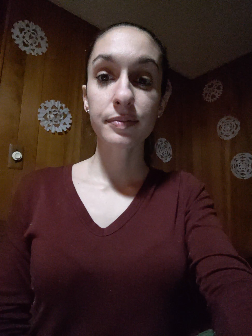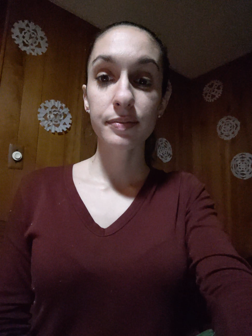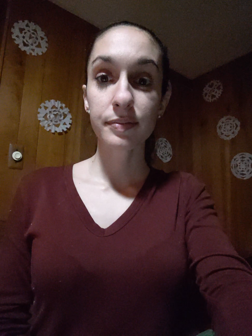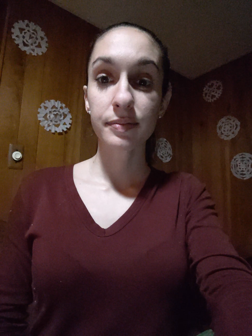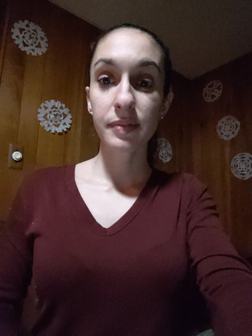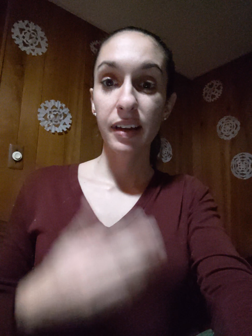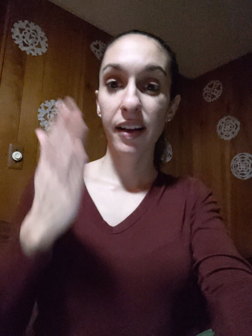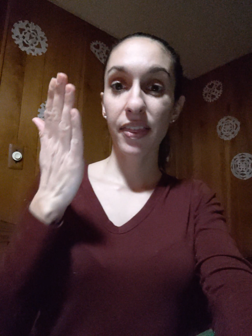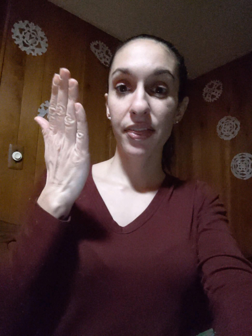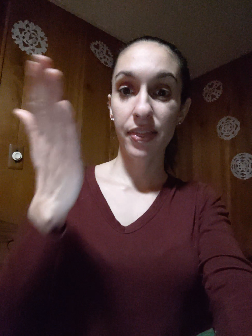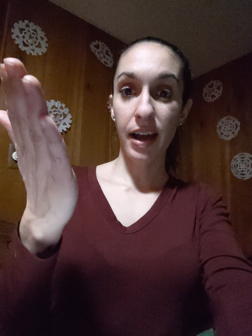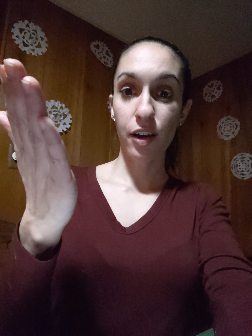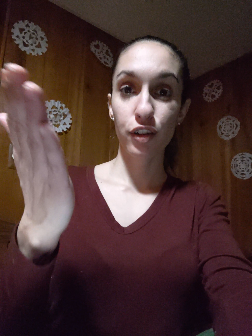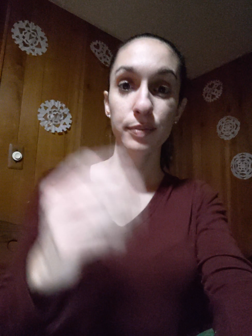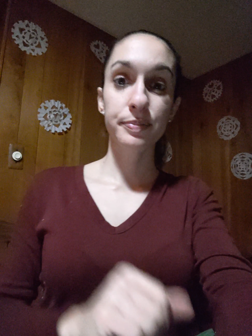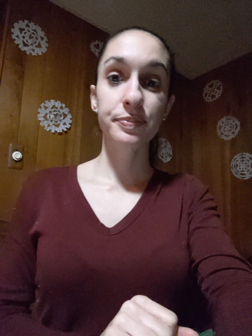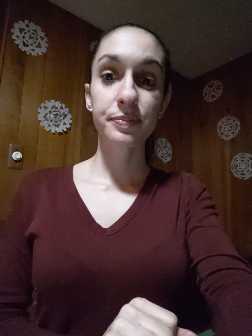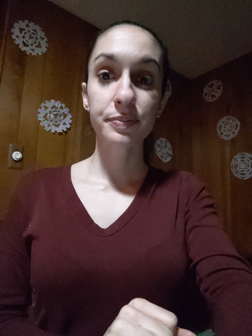there